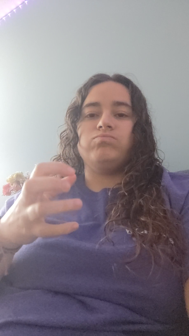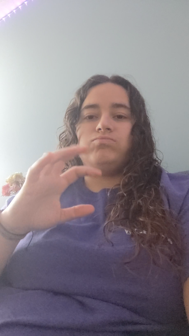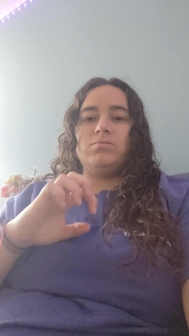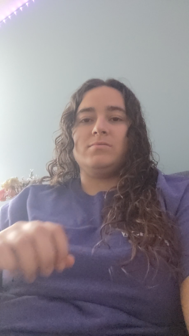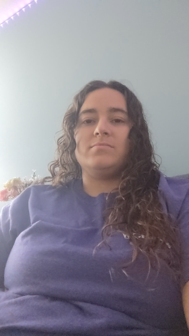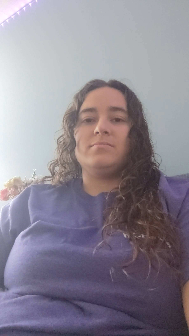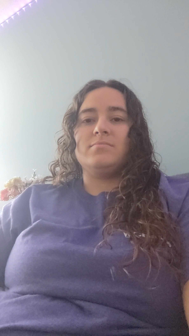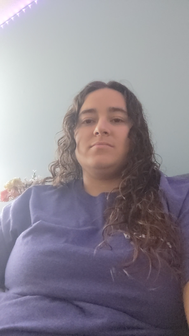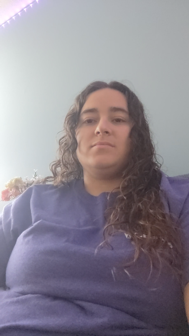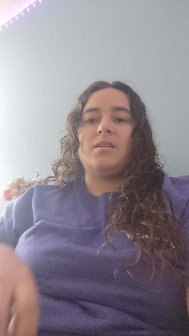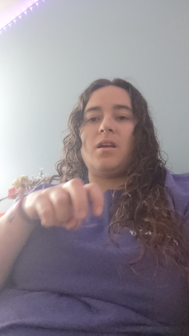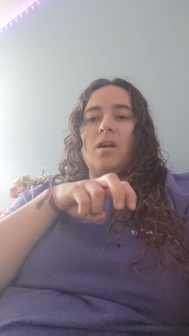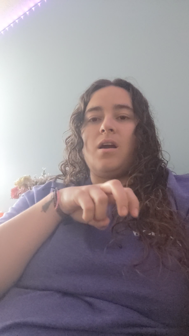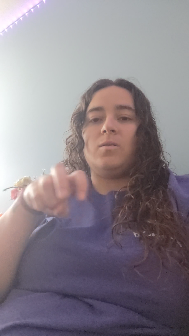couch